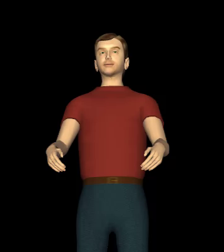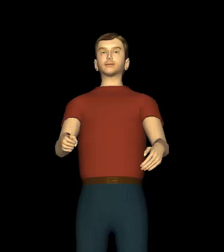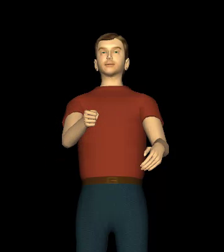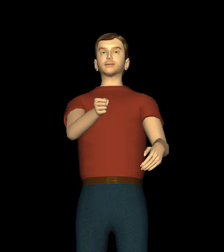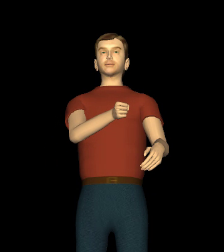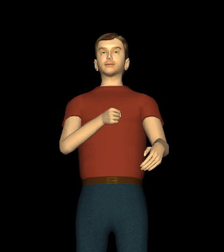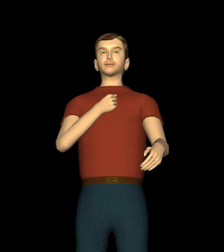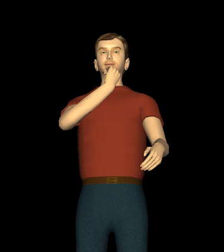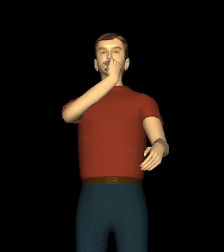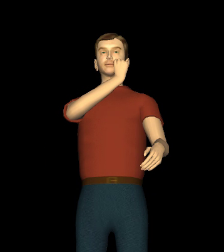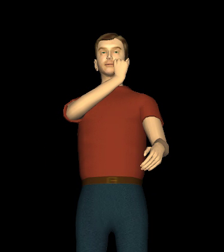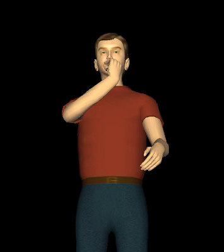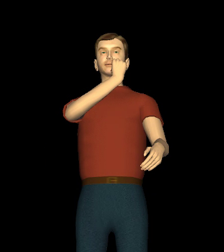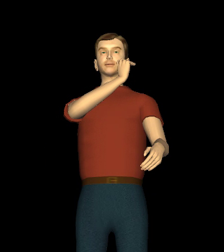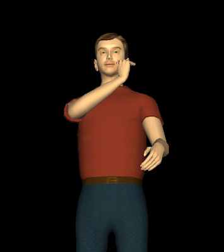ثلاجة